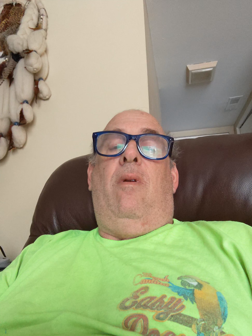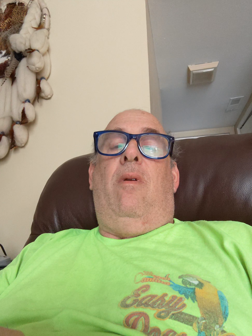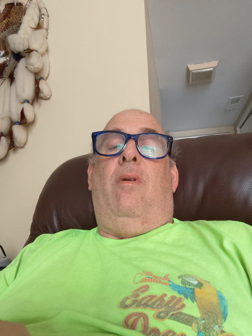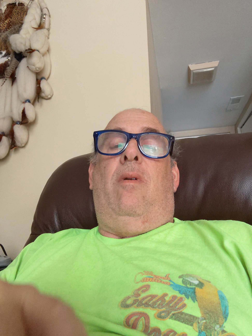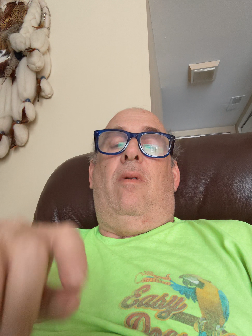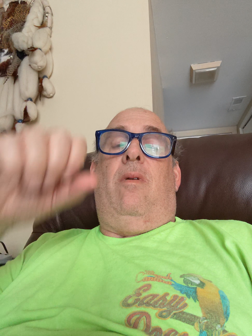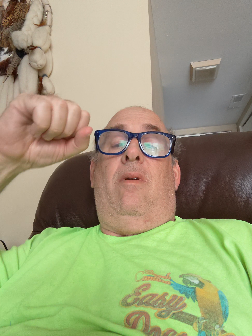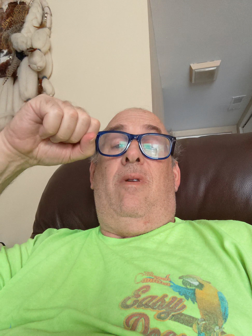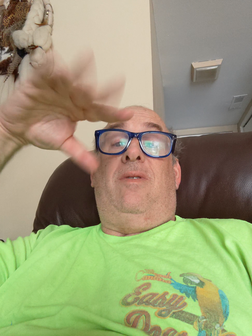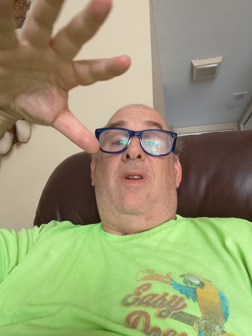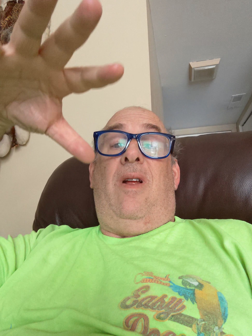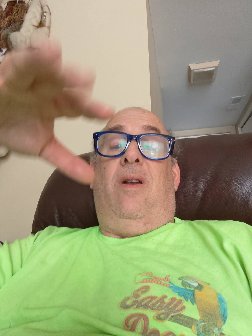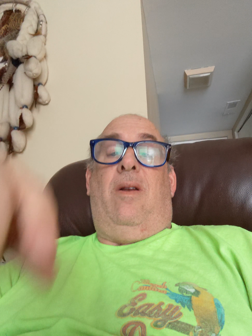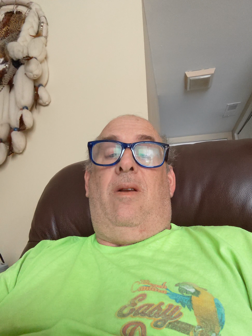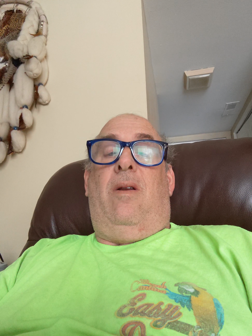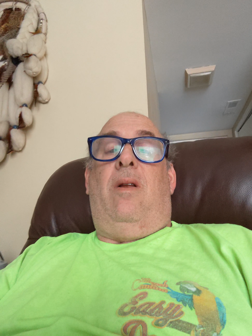sun